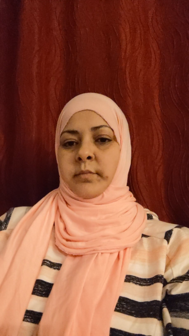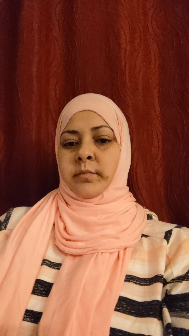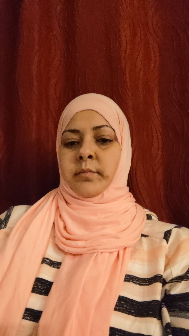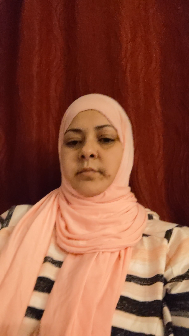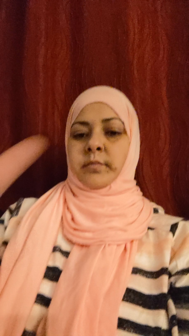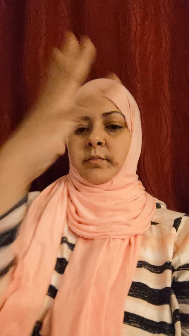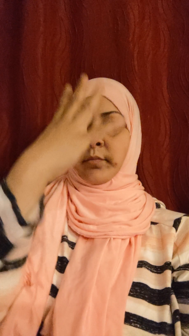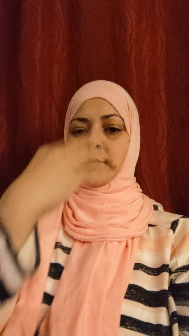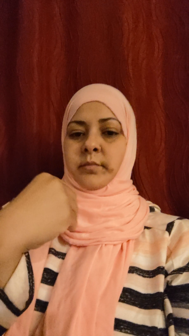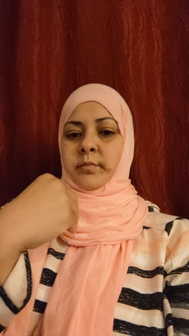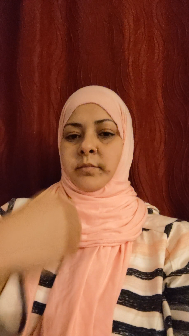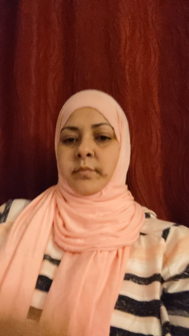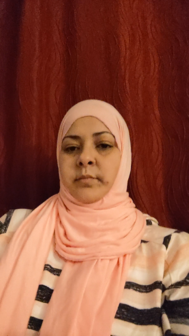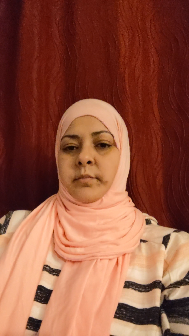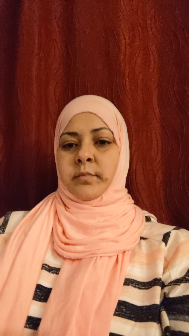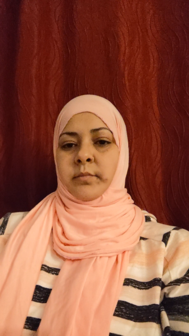asleep